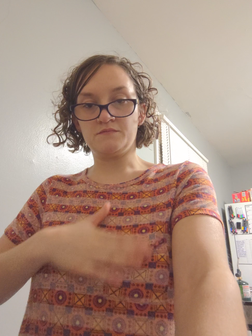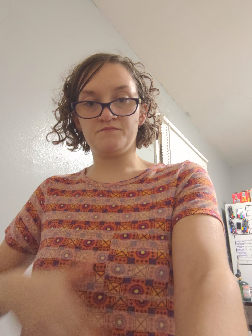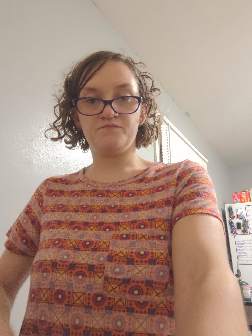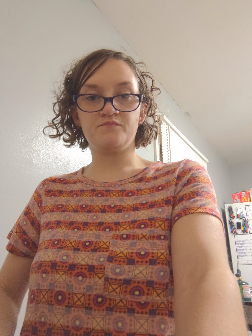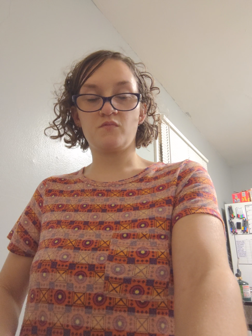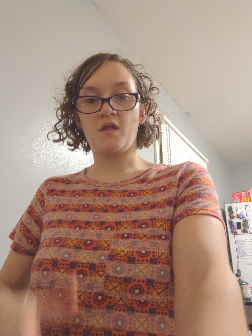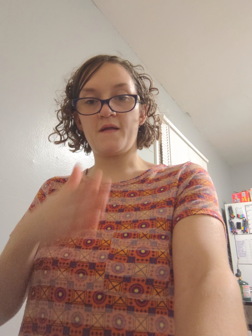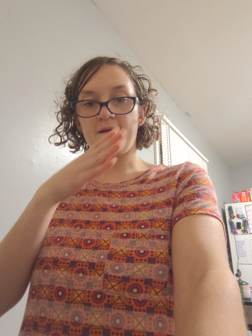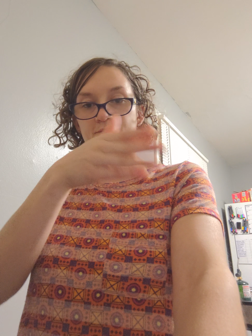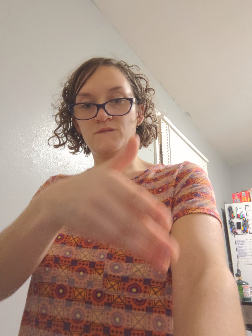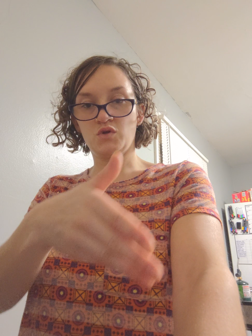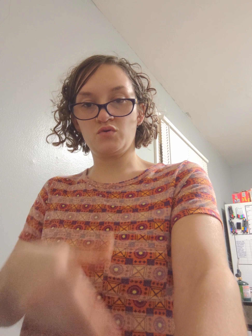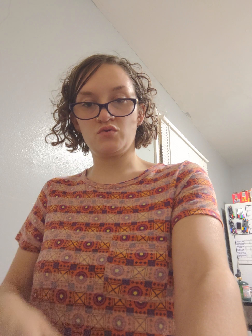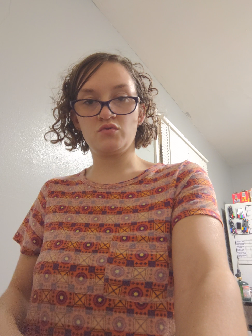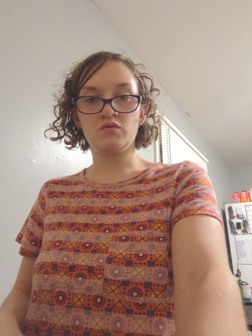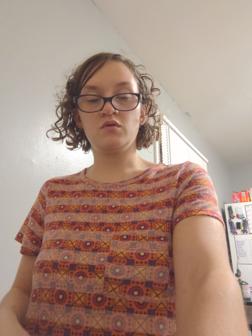after